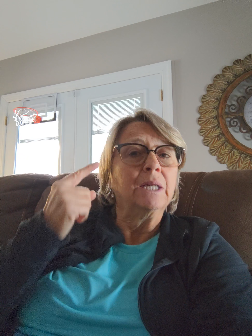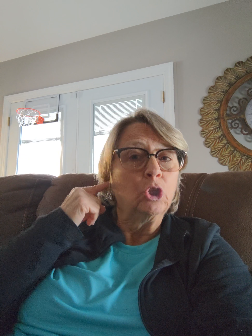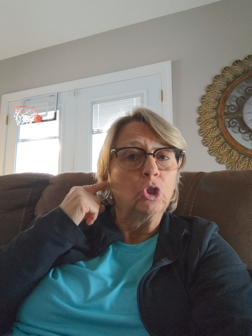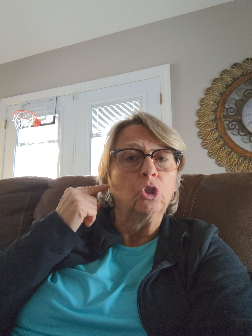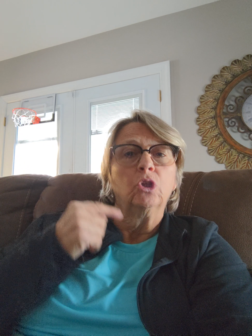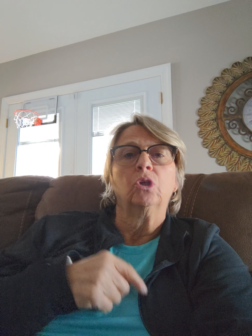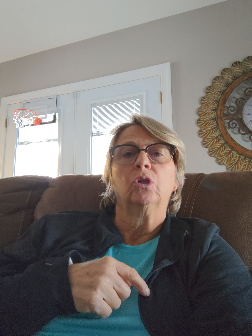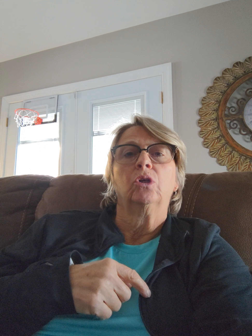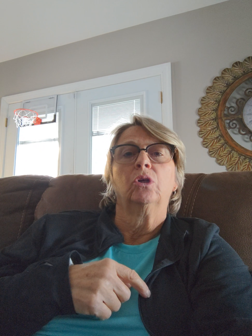hear